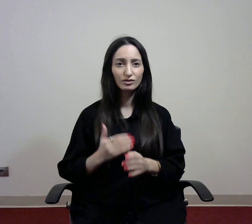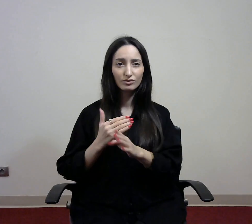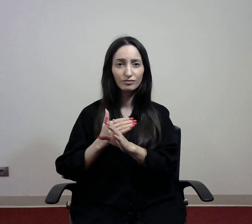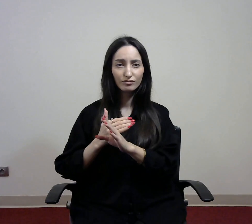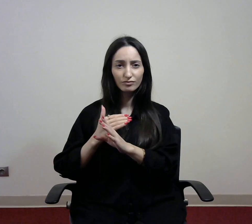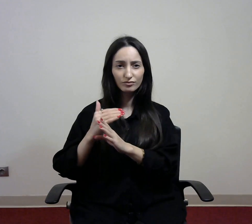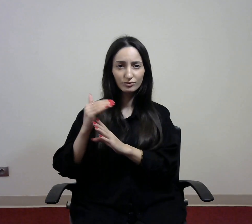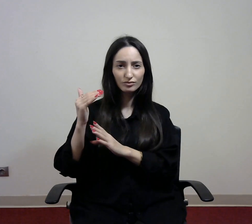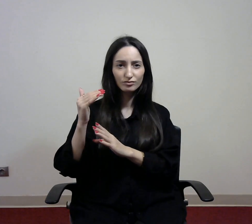uğur